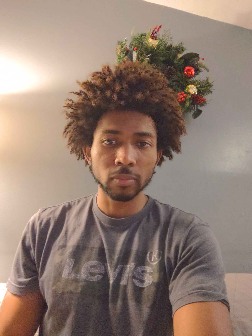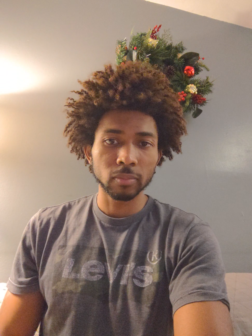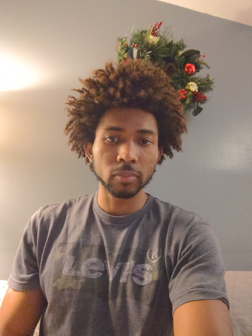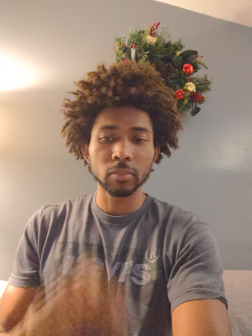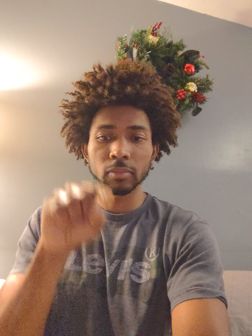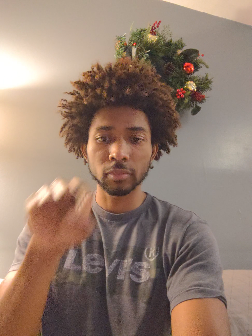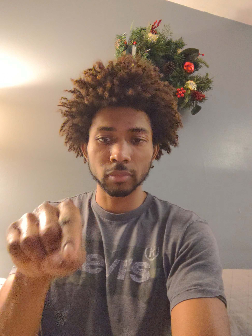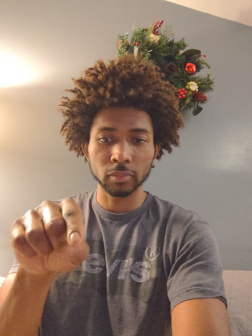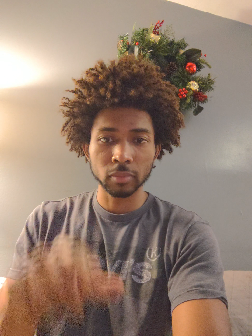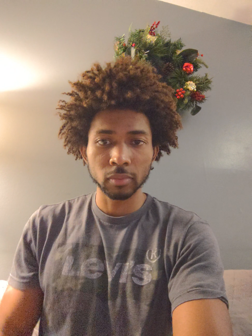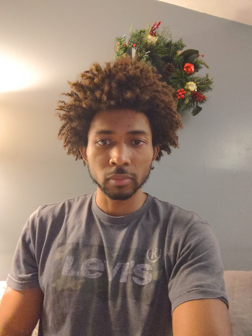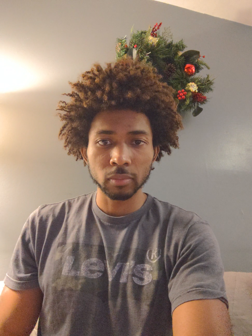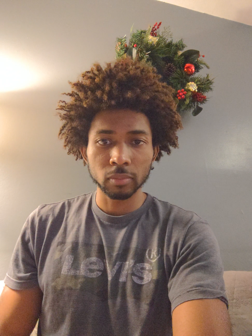there